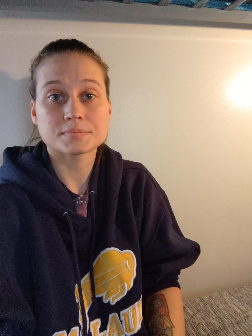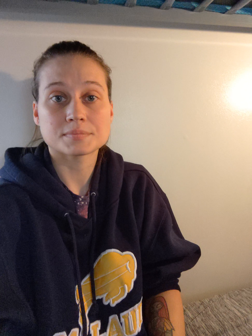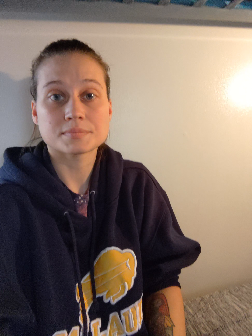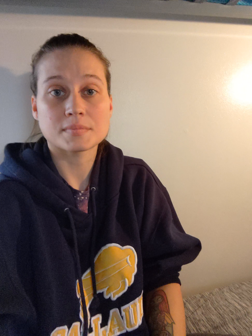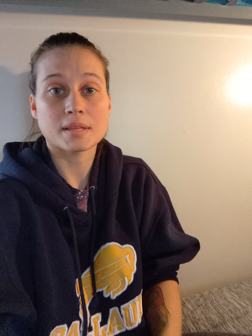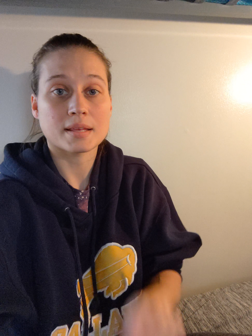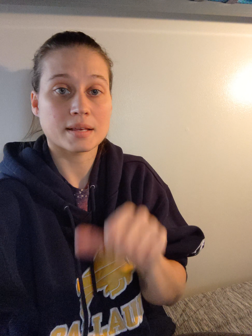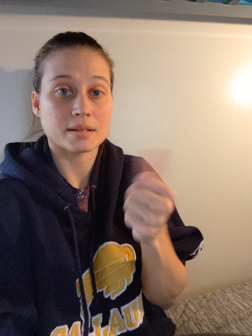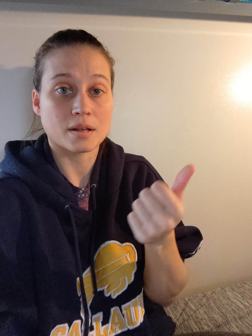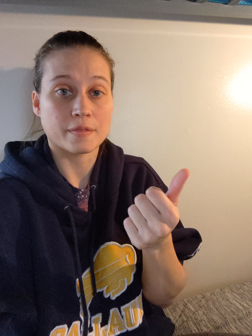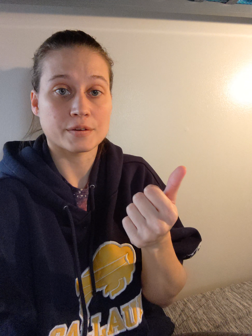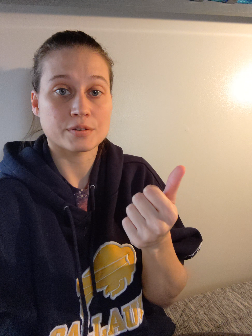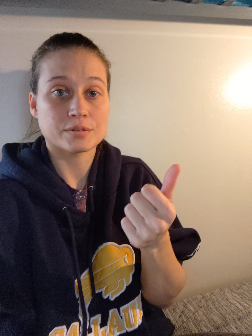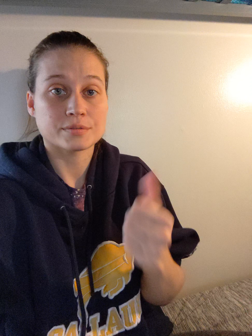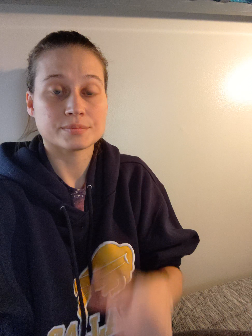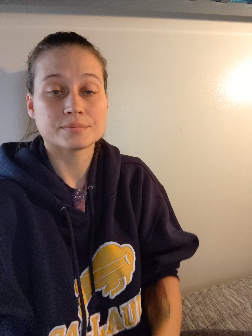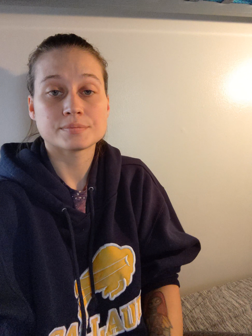another